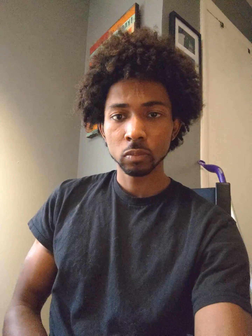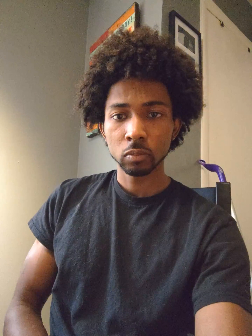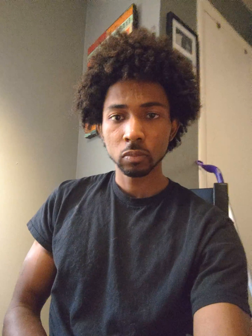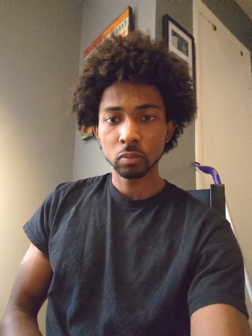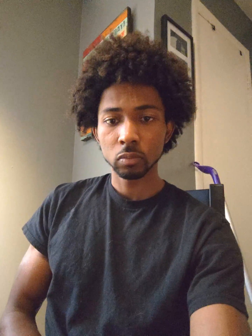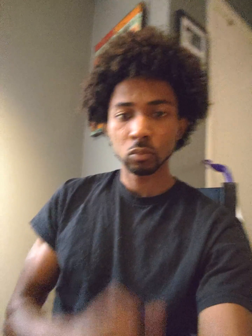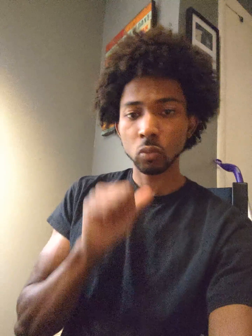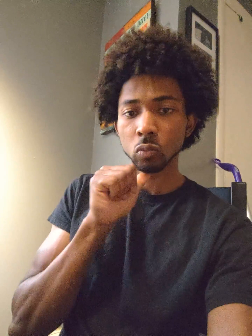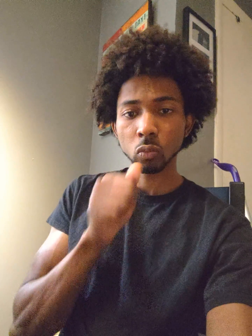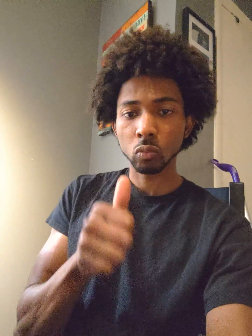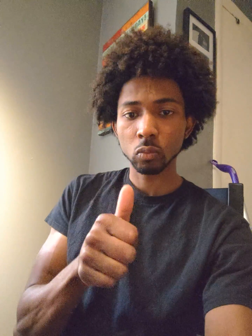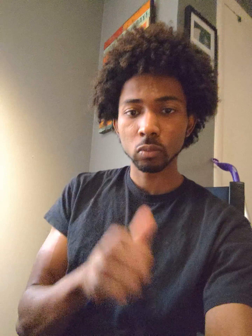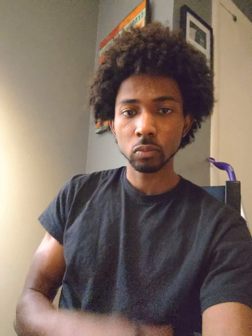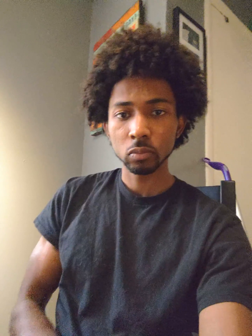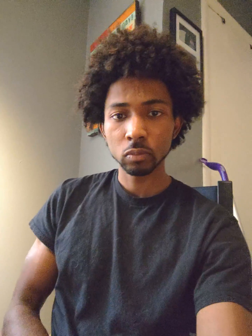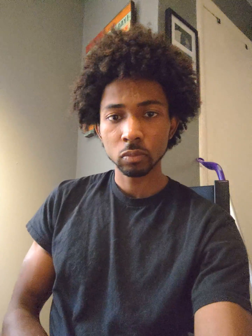don't